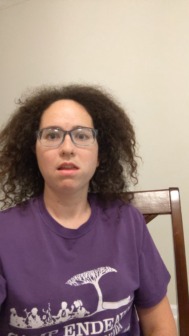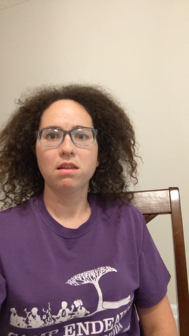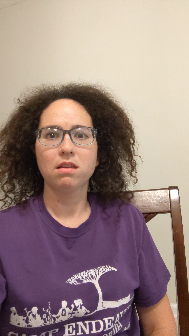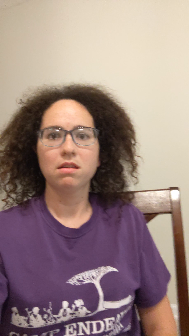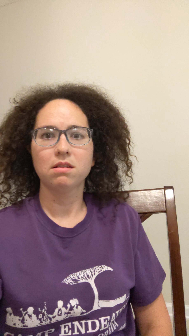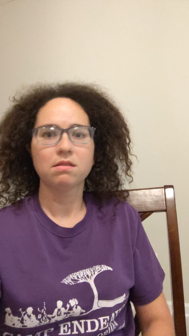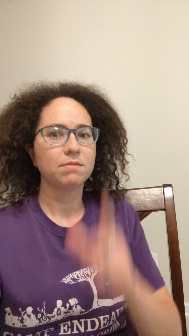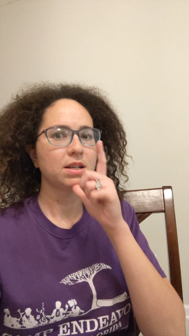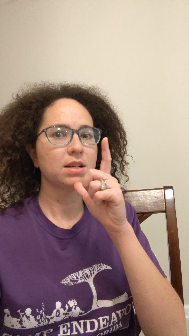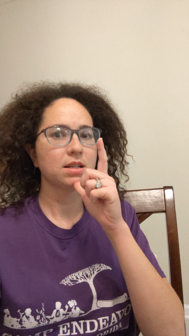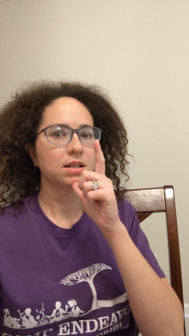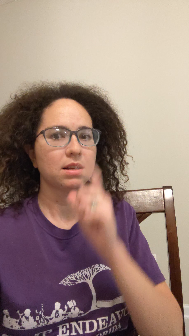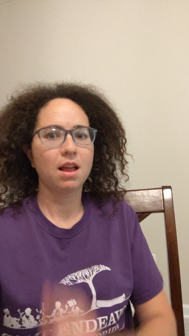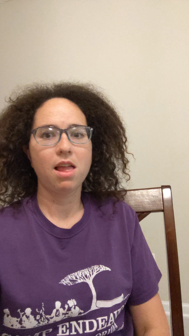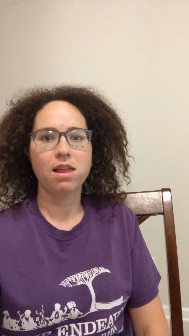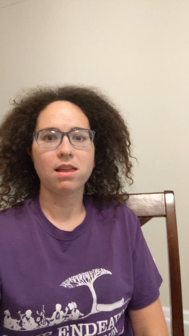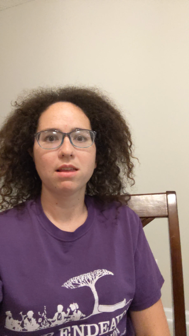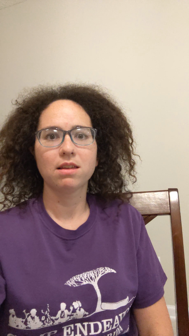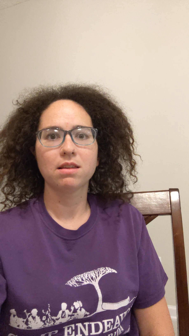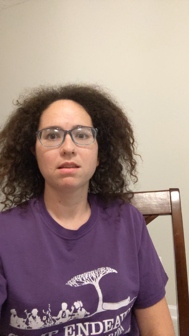lunch